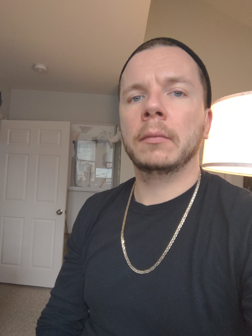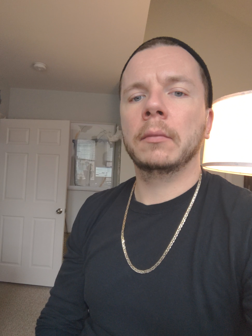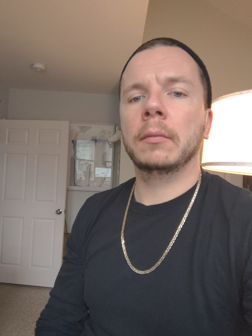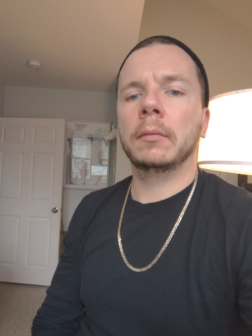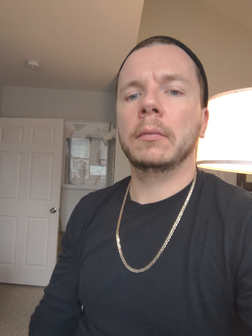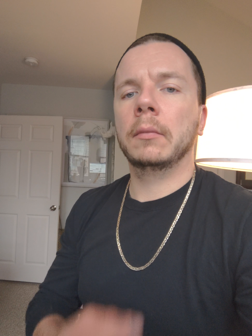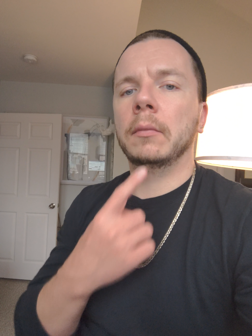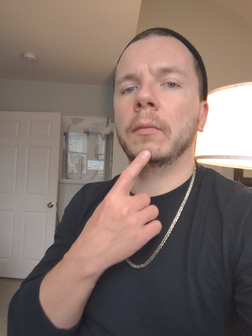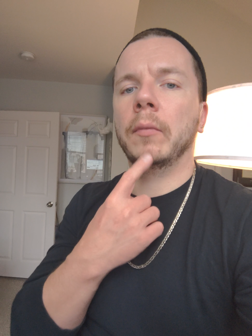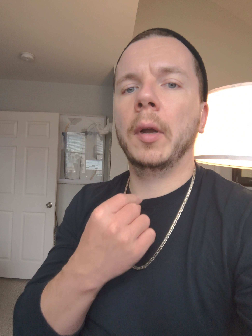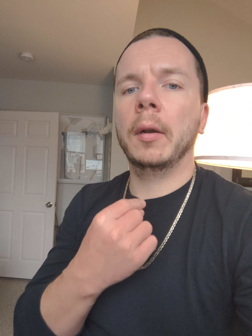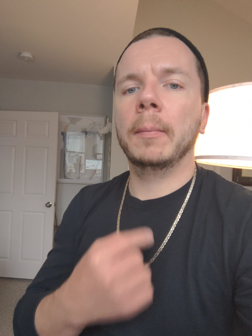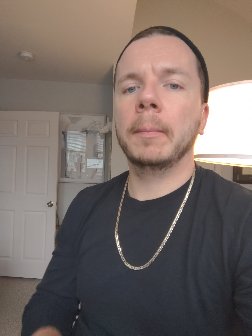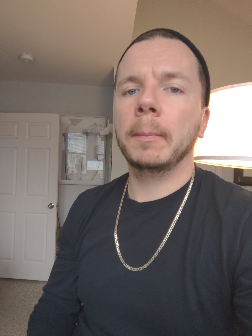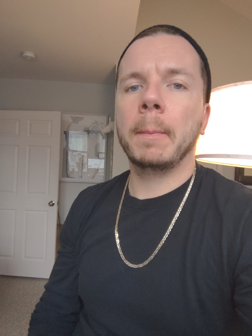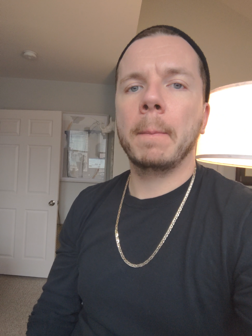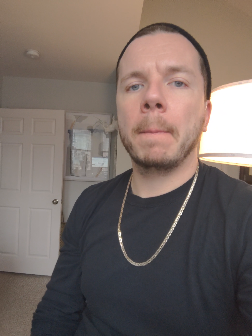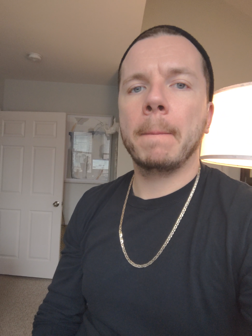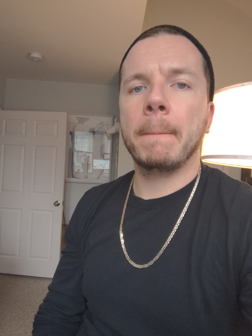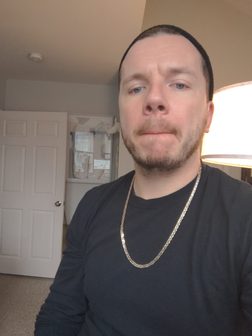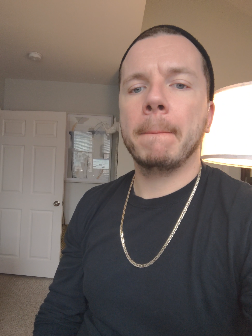red